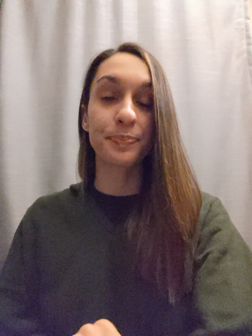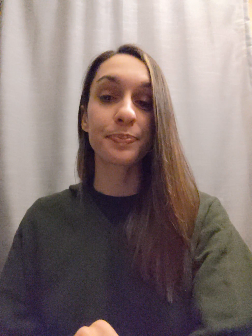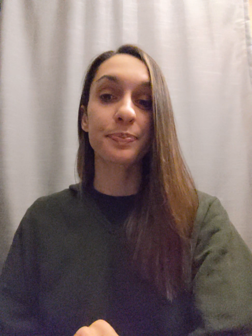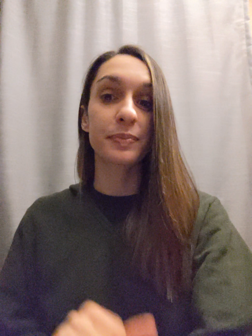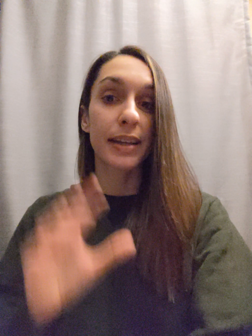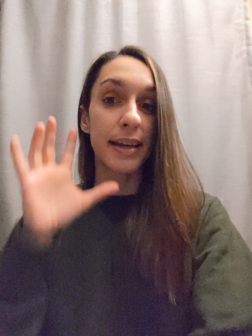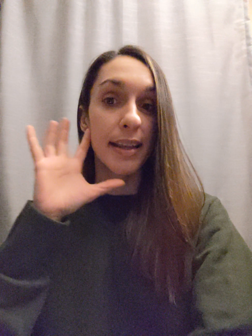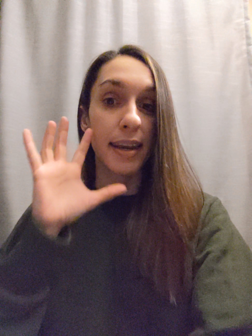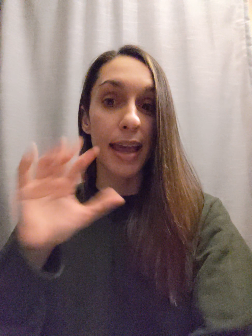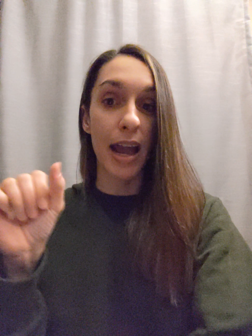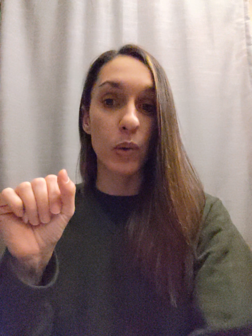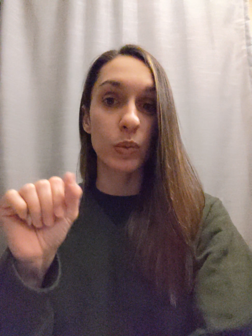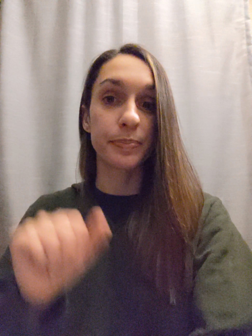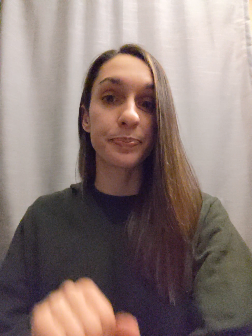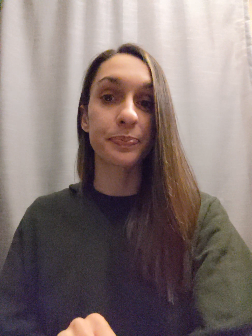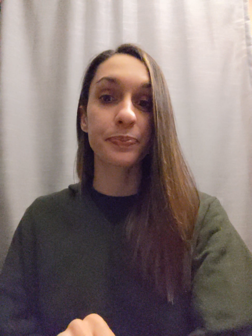loud